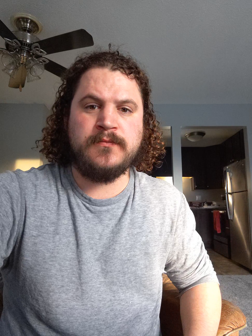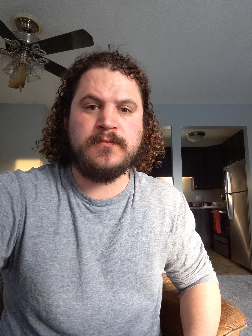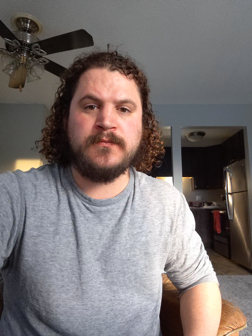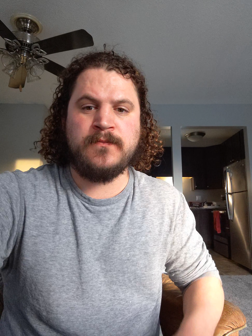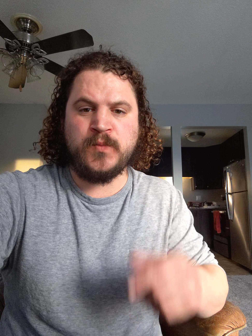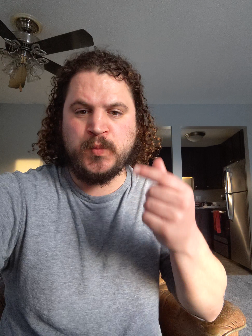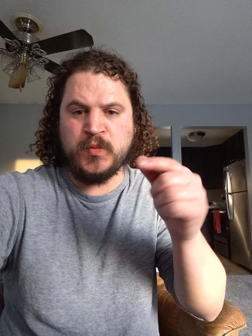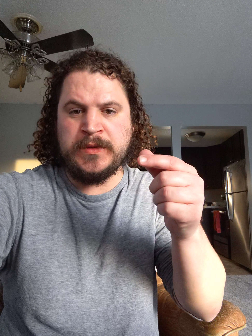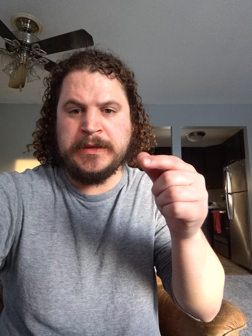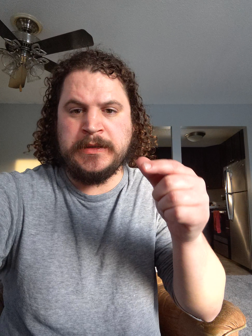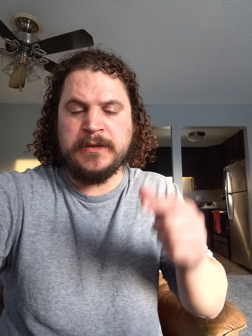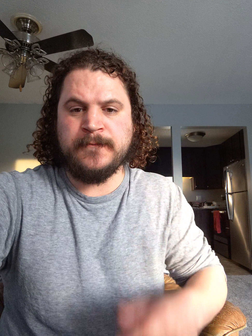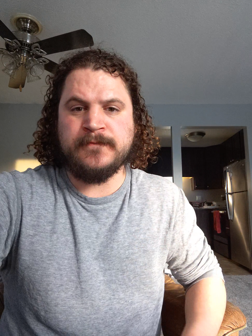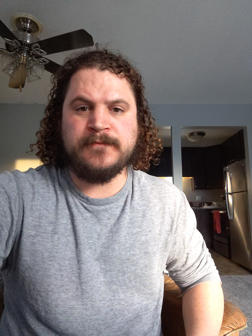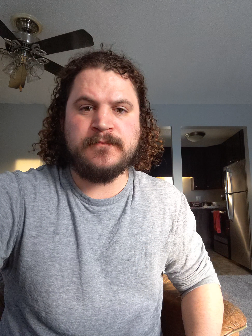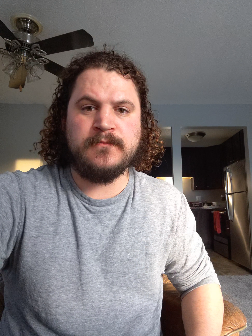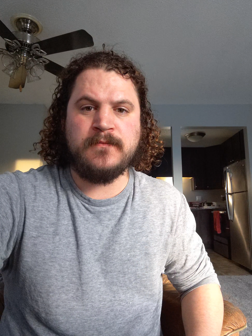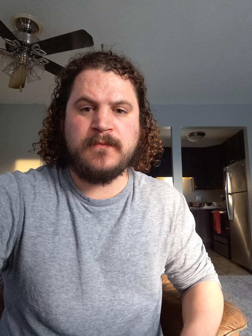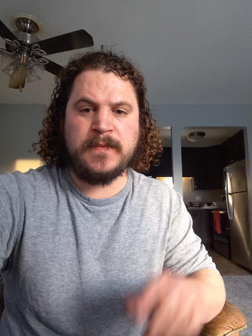green